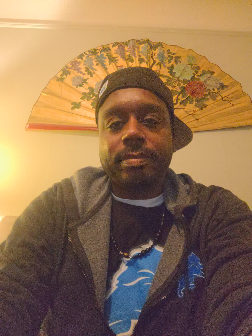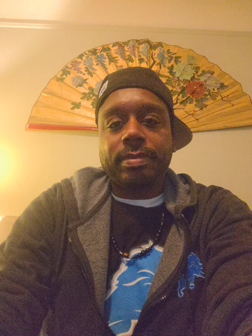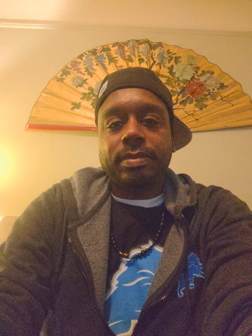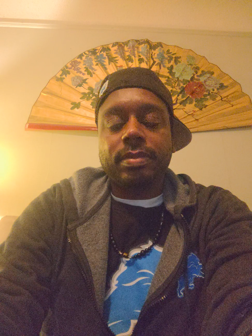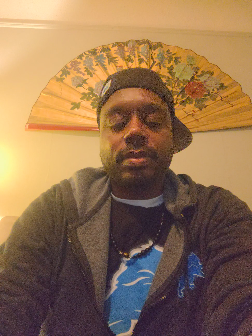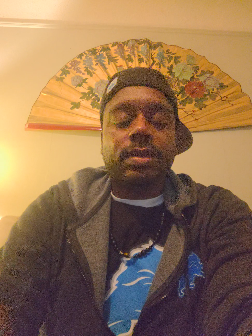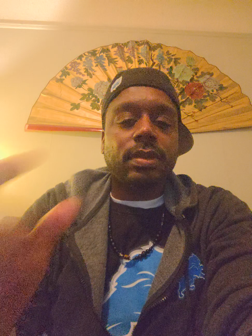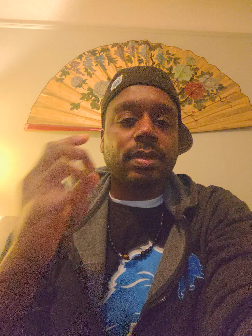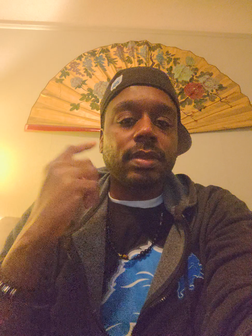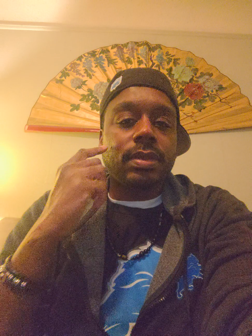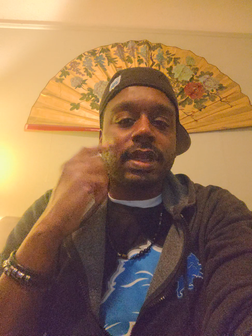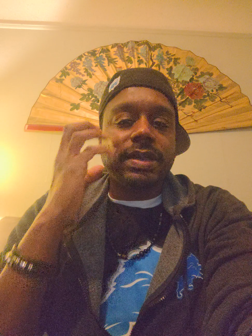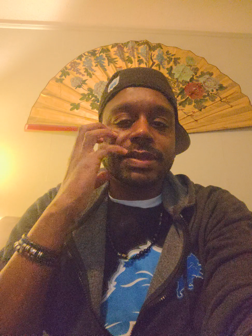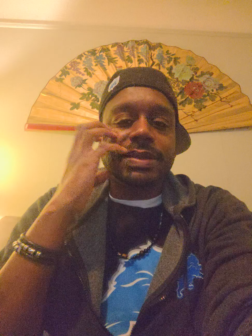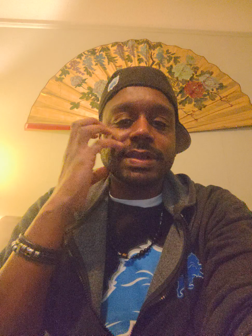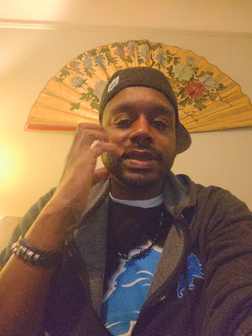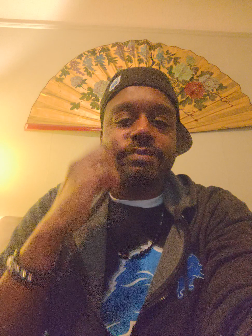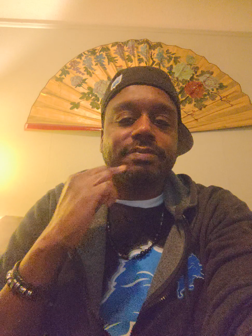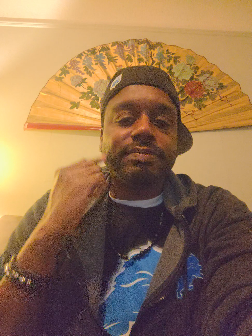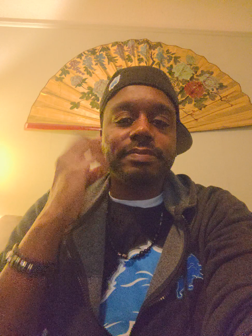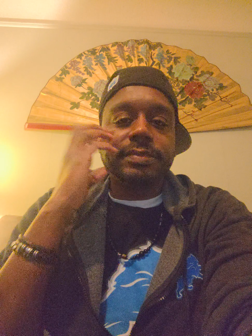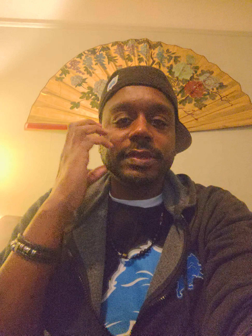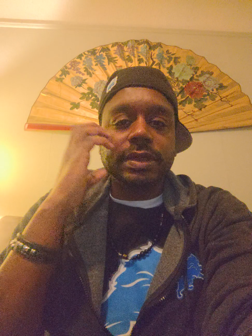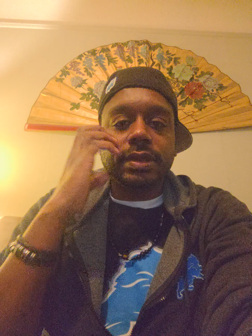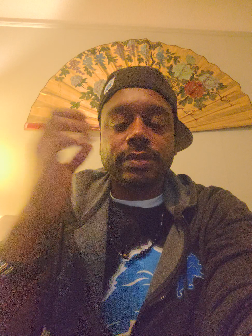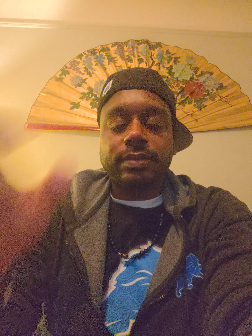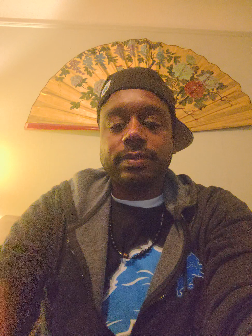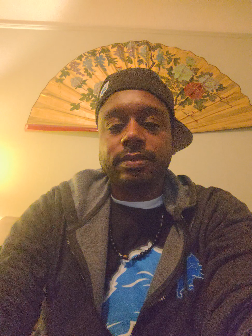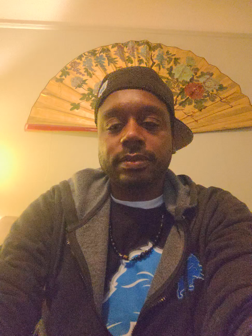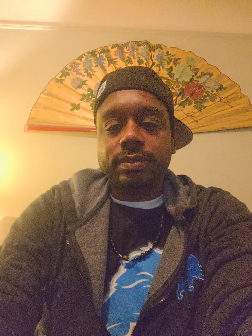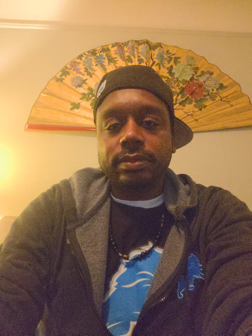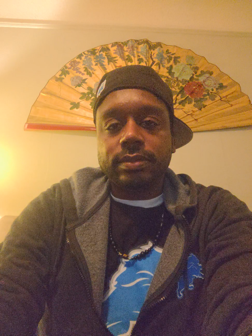cheek